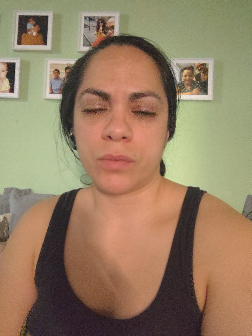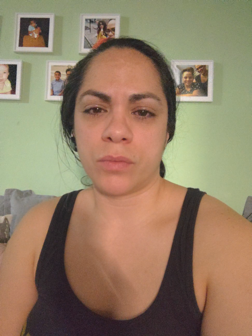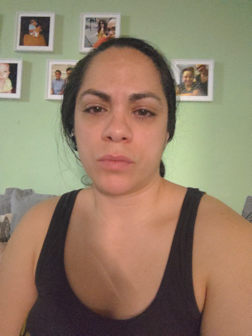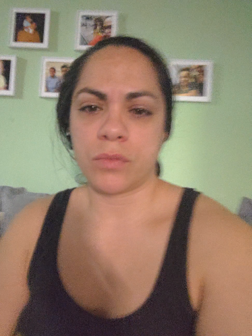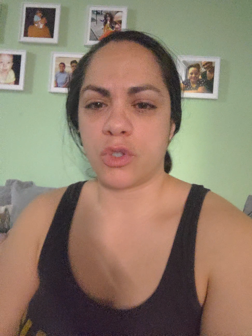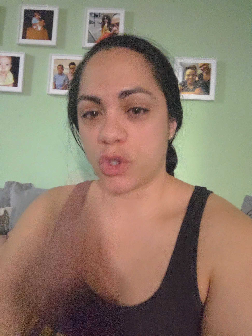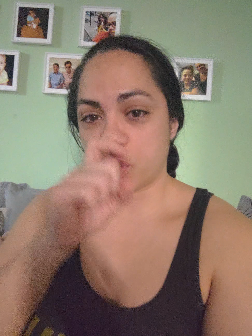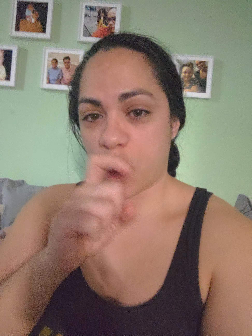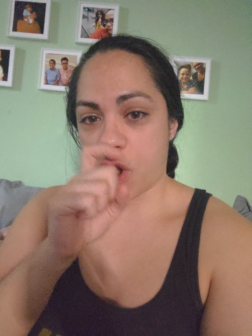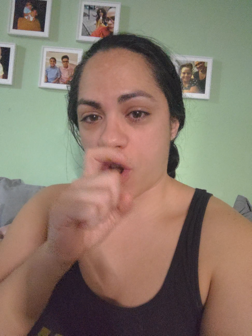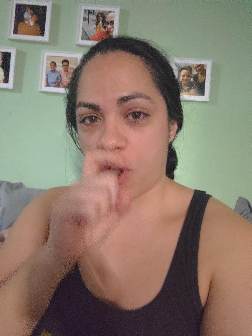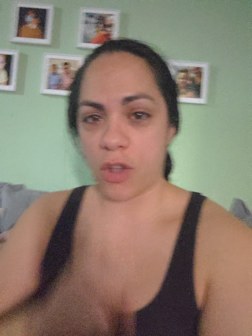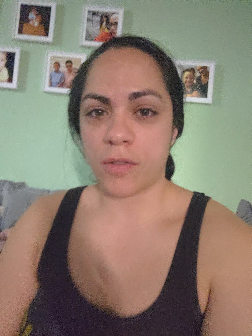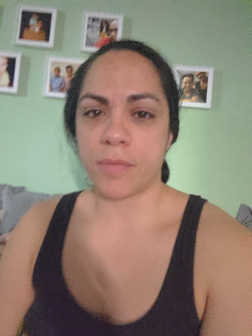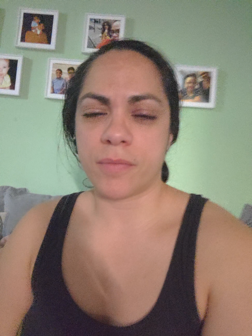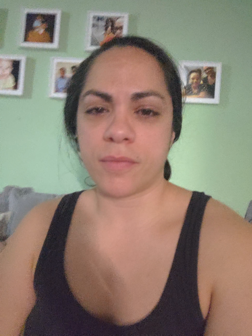doll